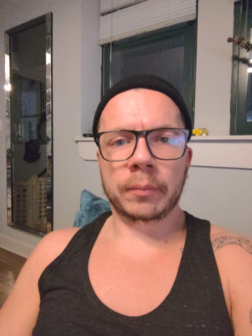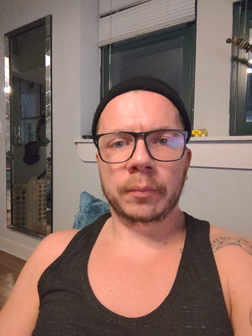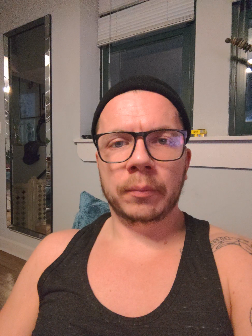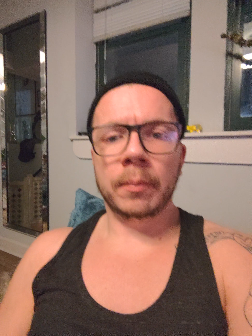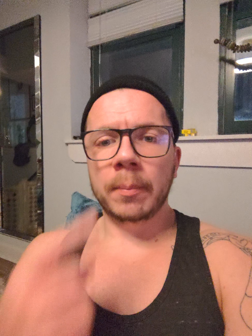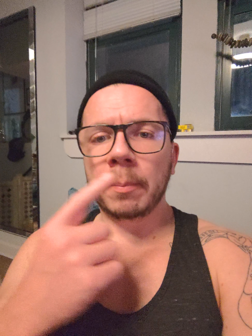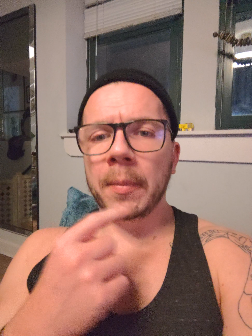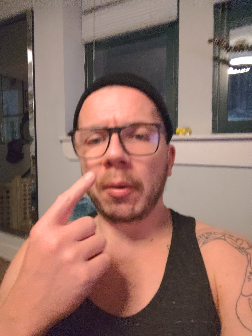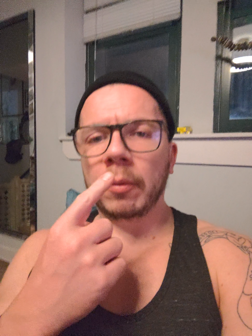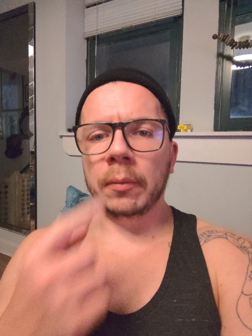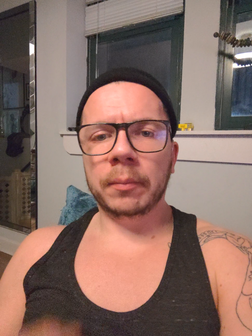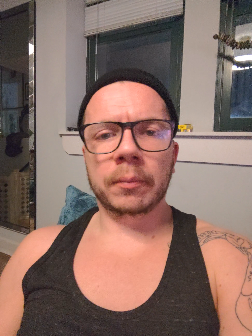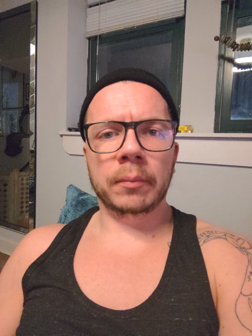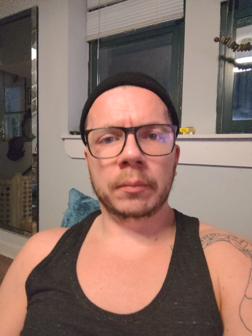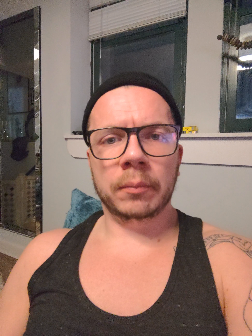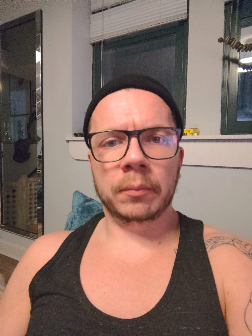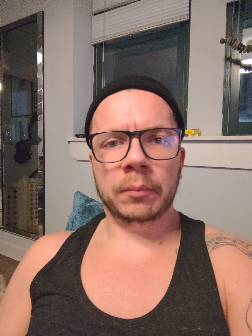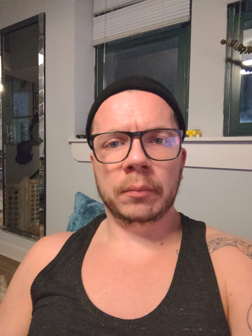mouth